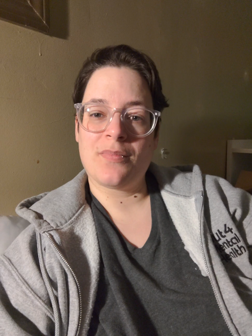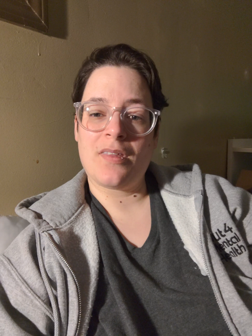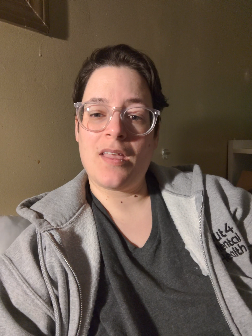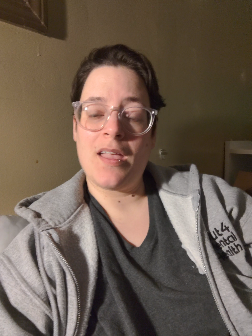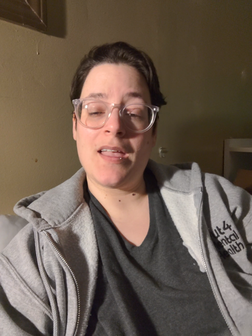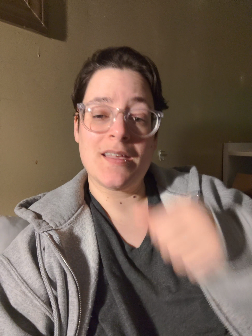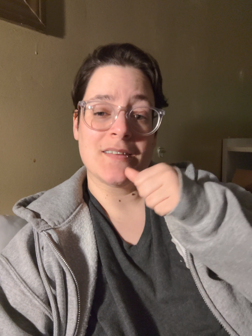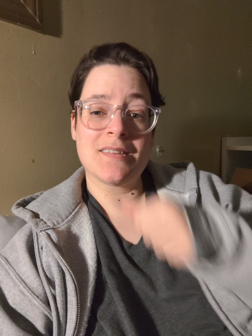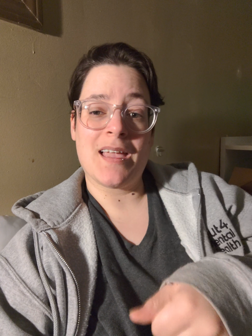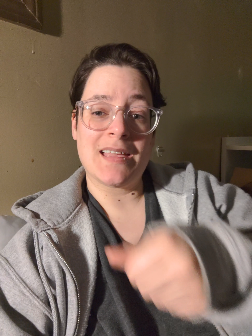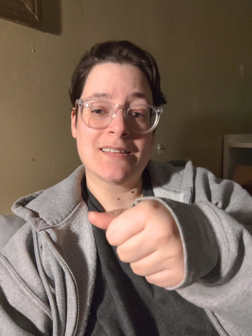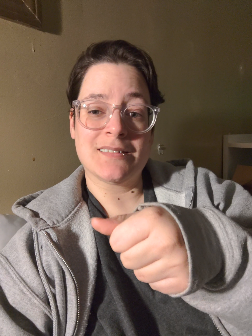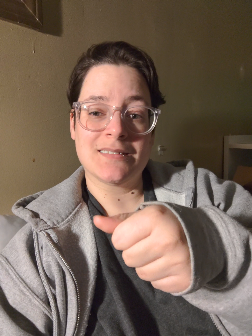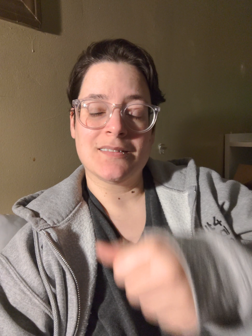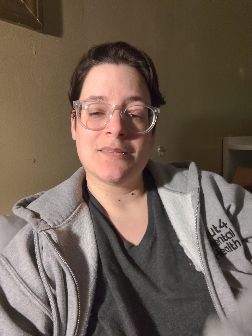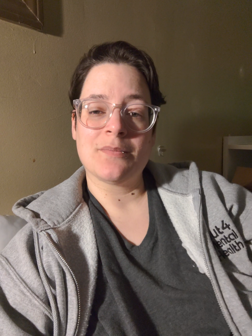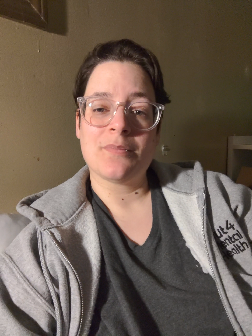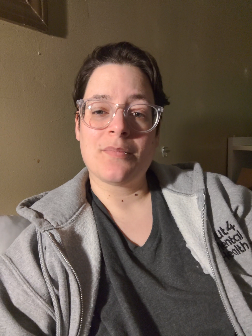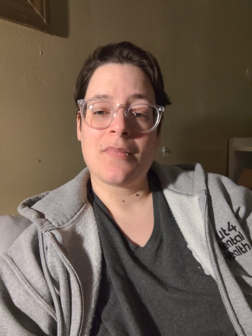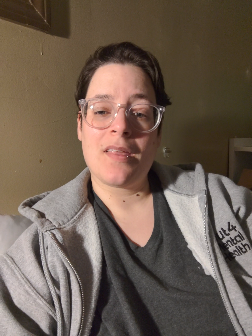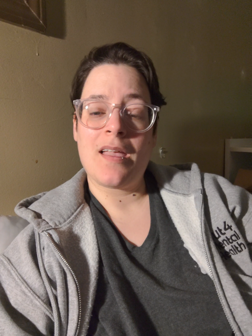hide